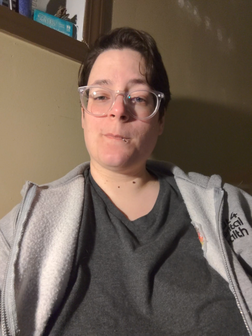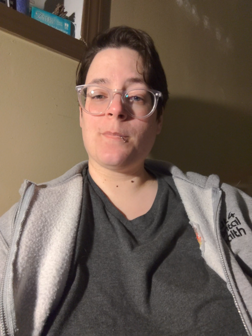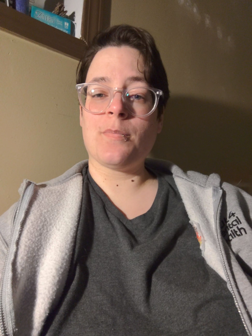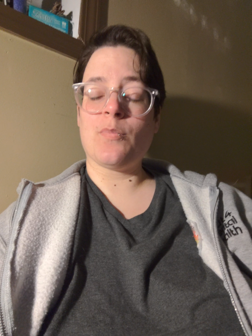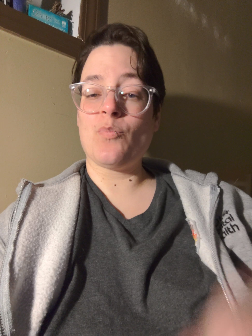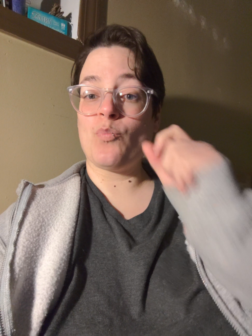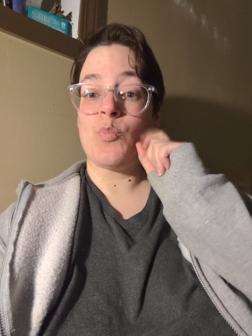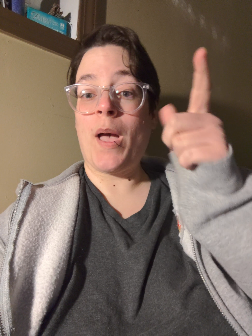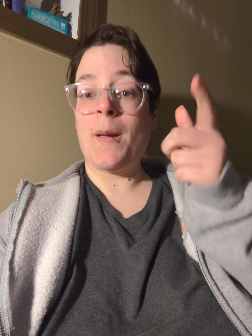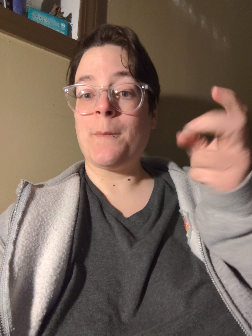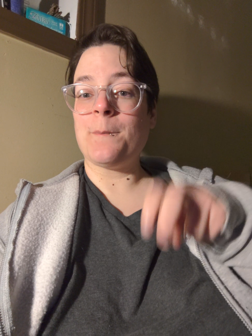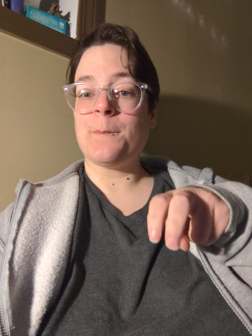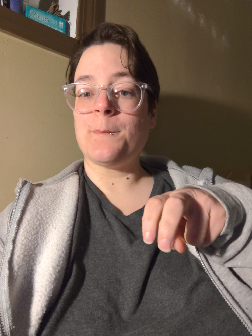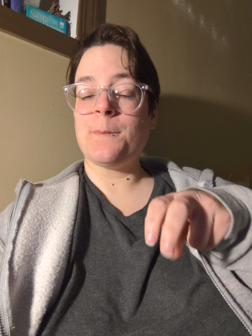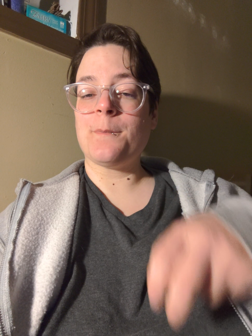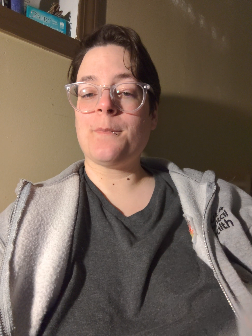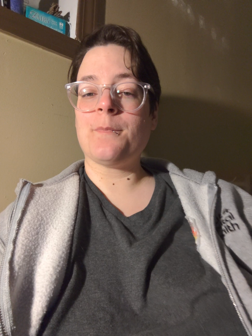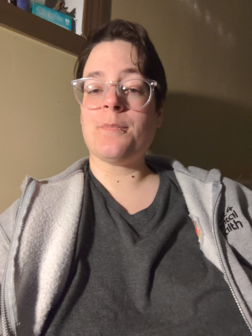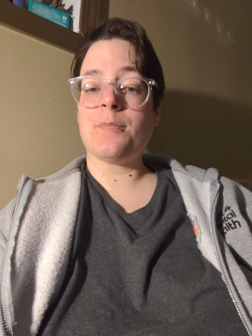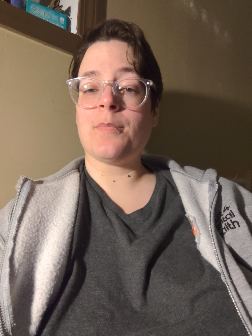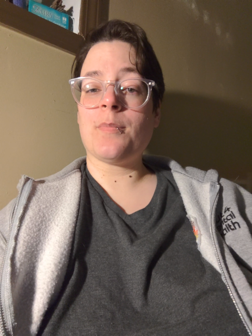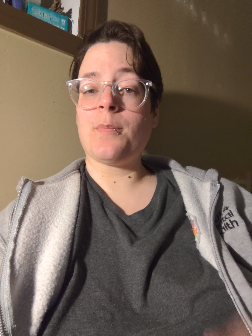awake